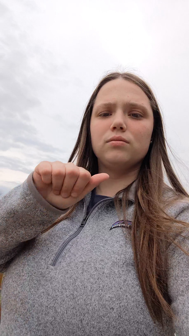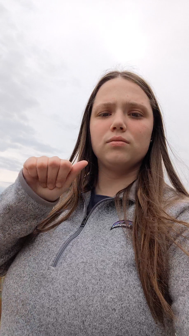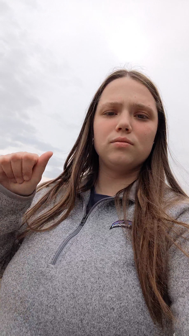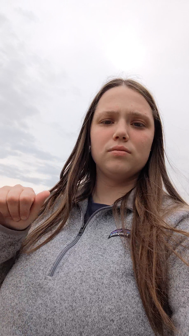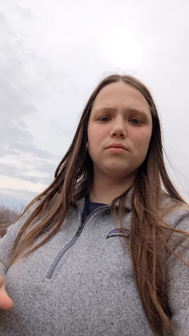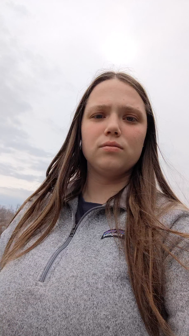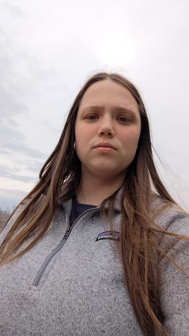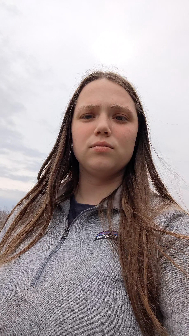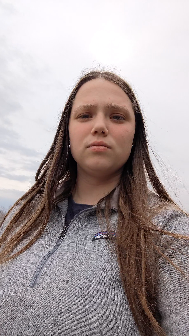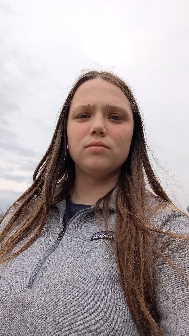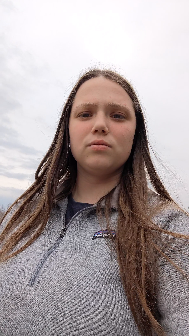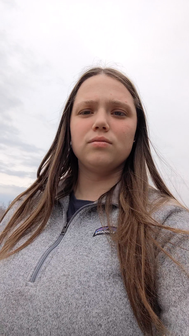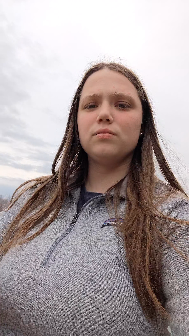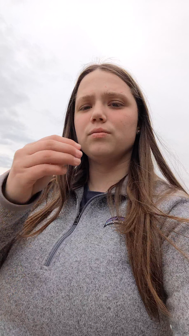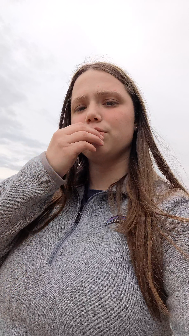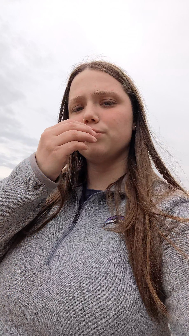eat